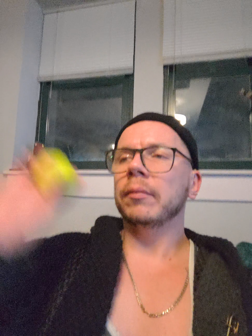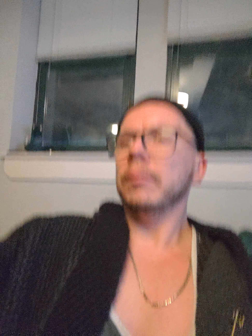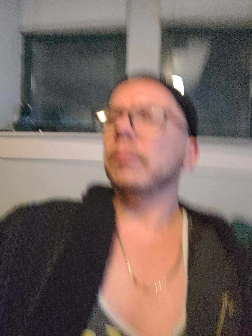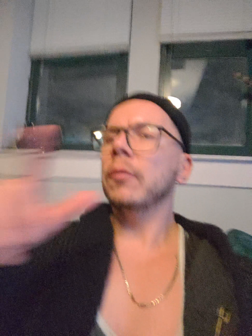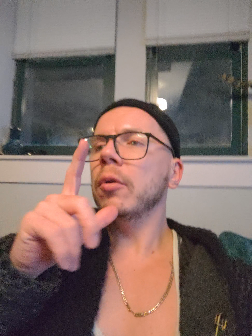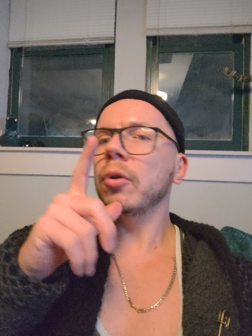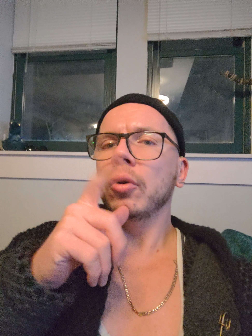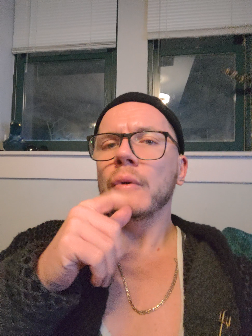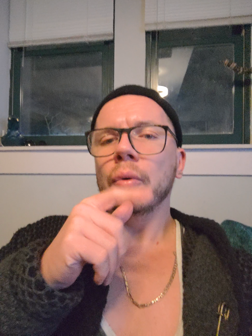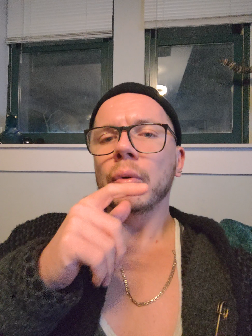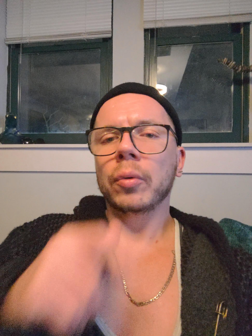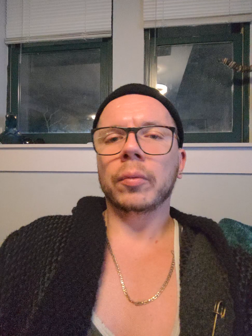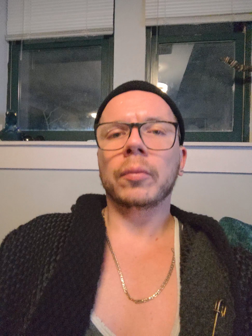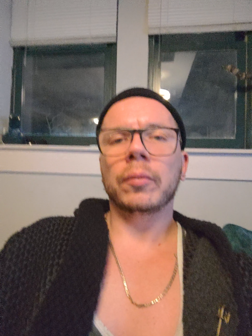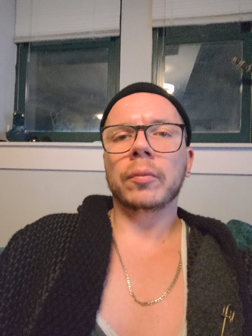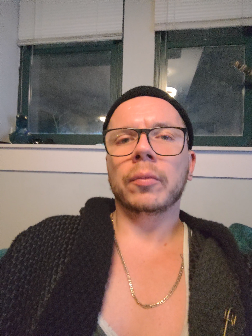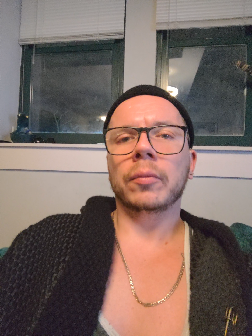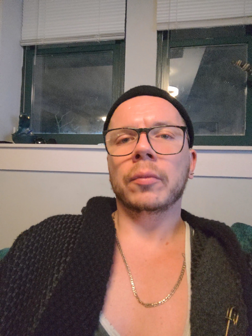who